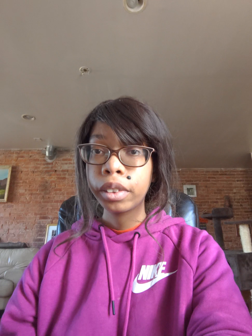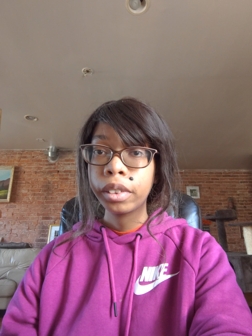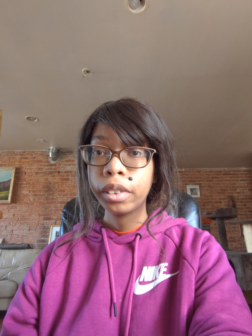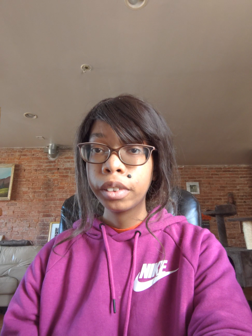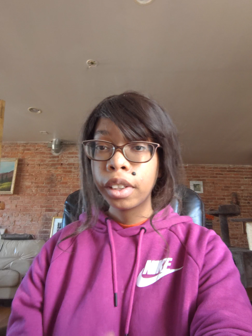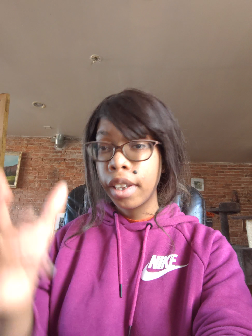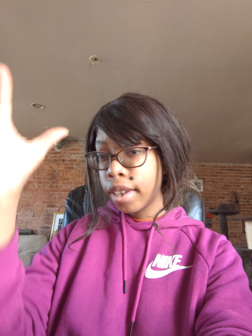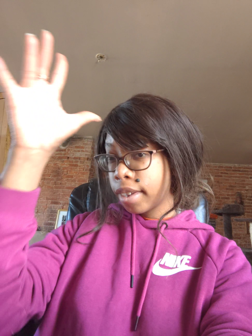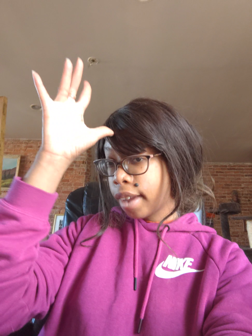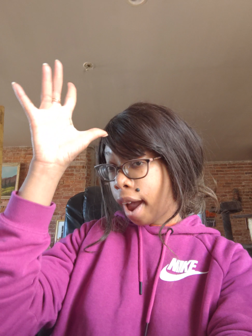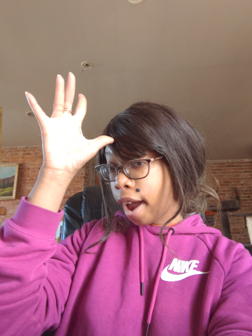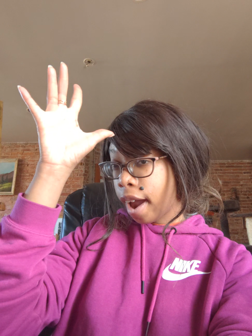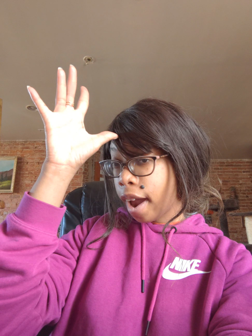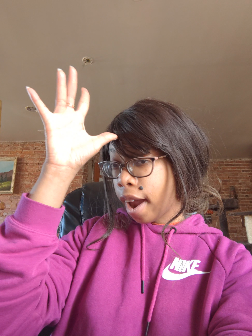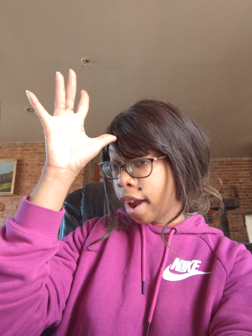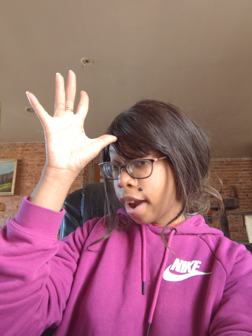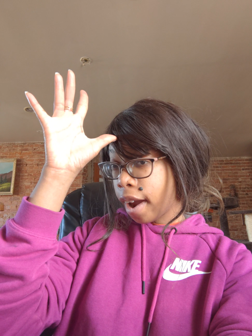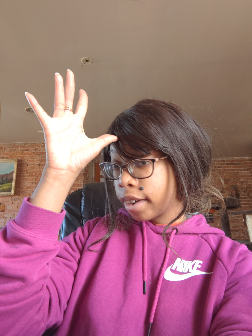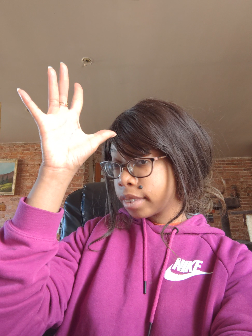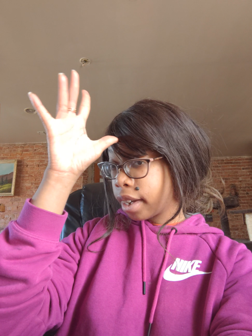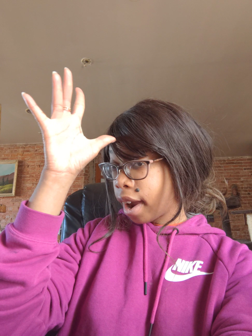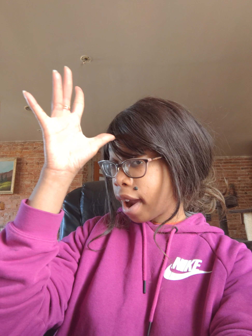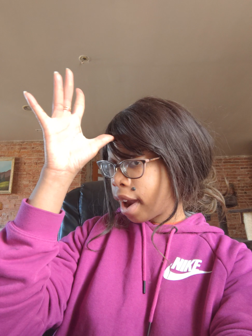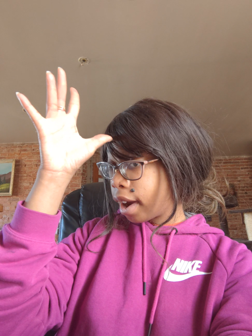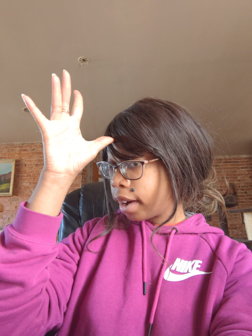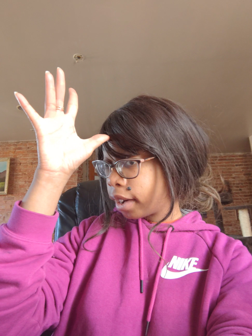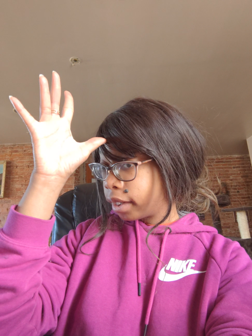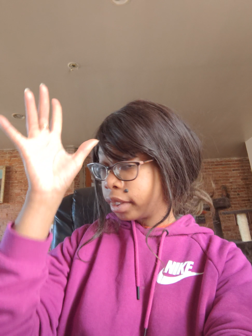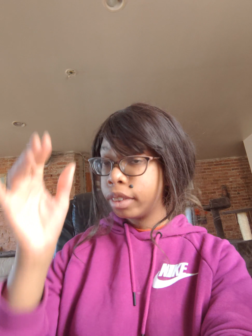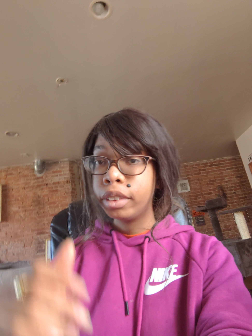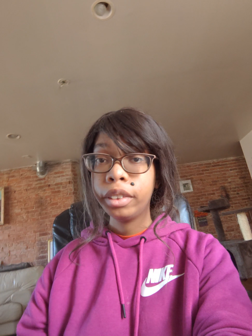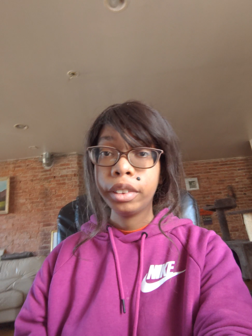dad